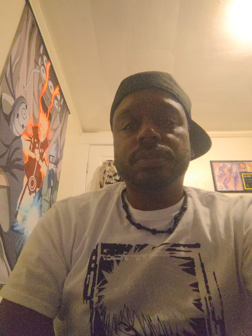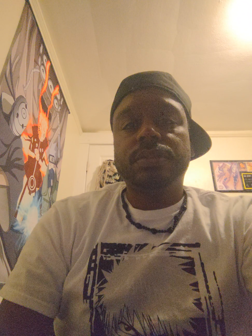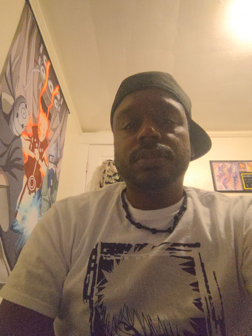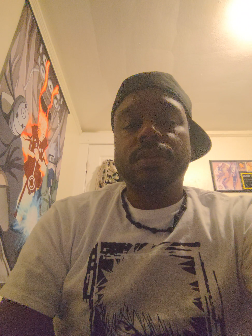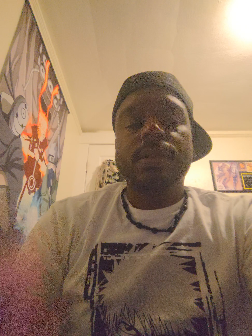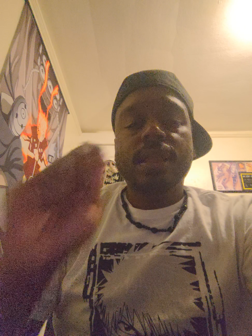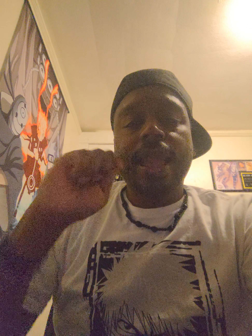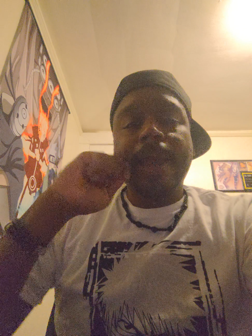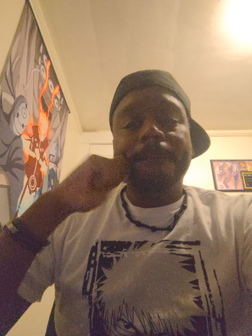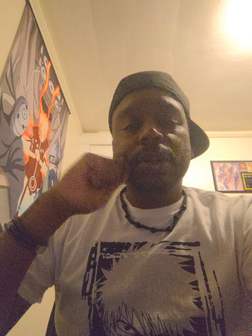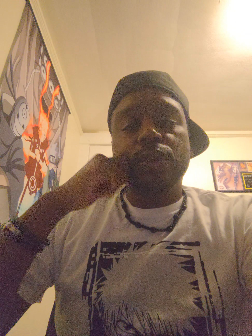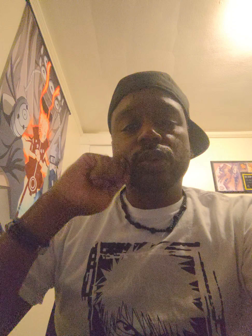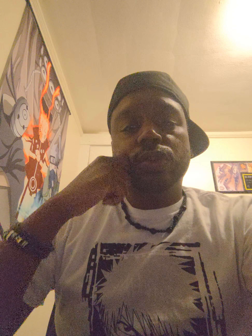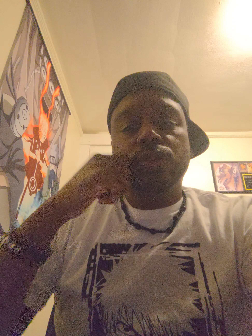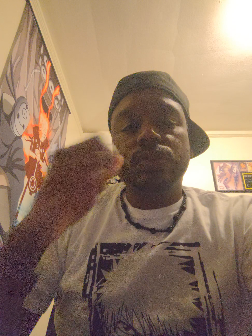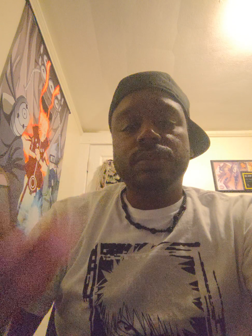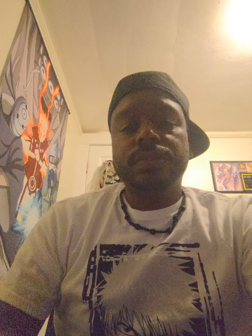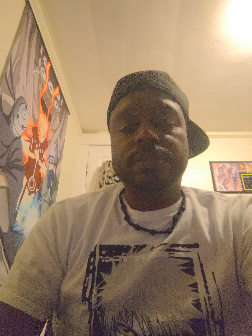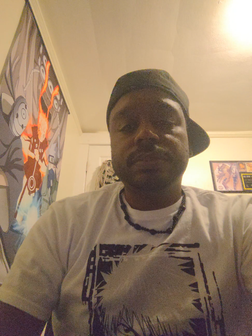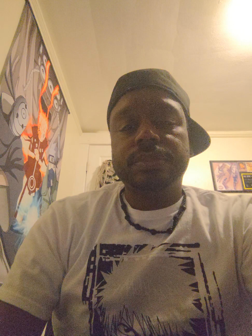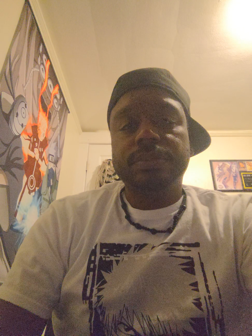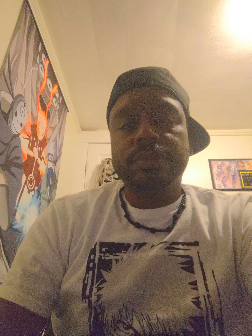apple